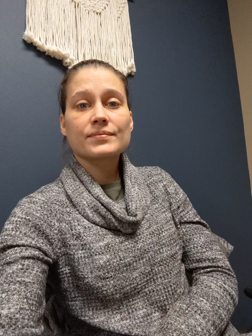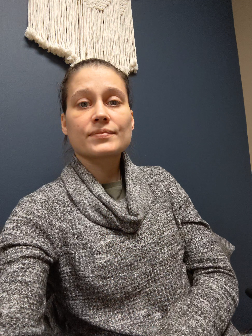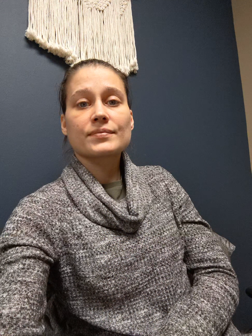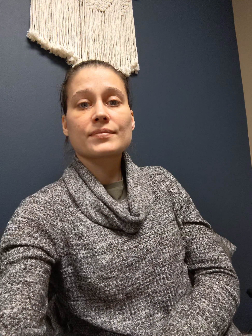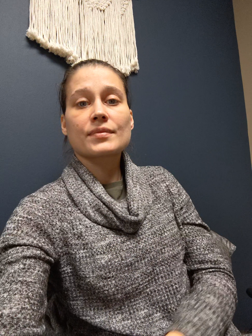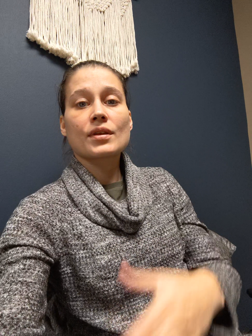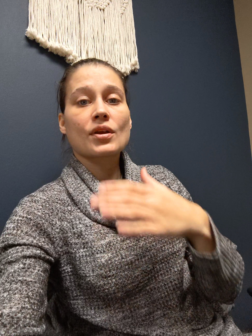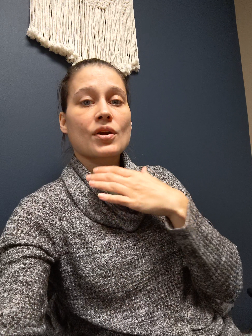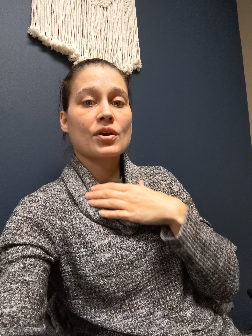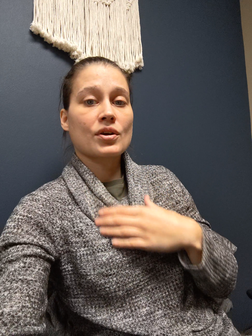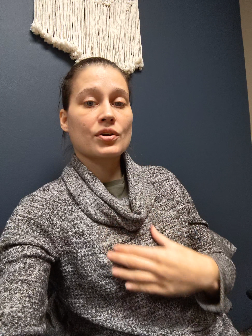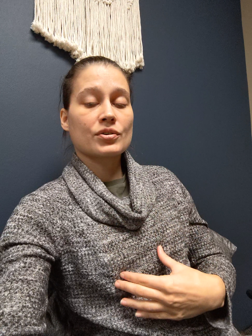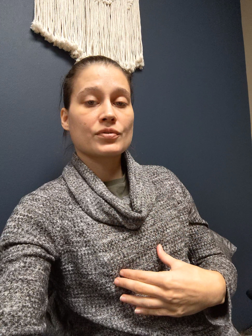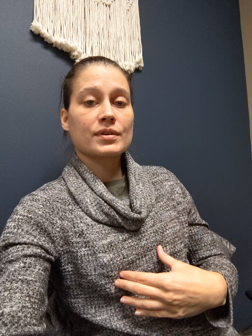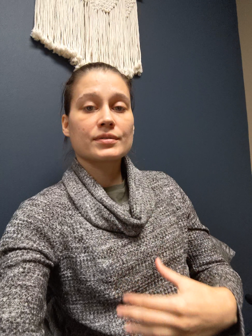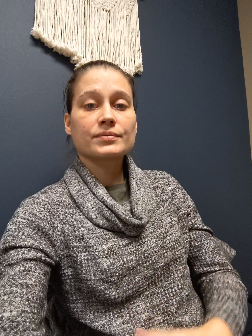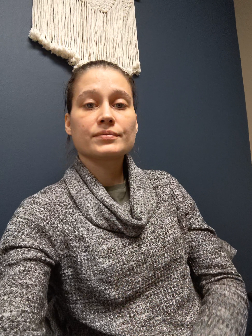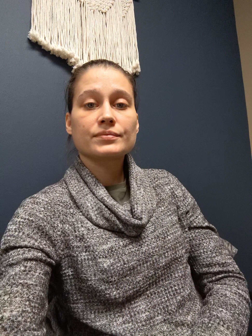hungry